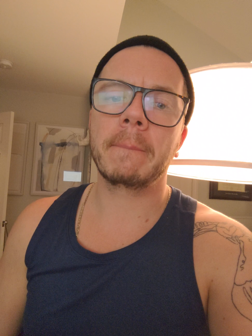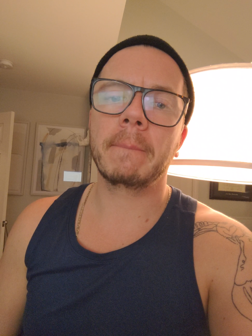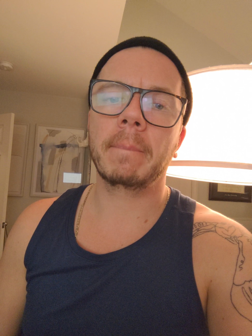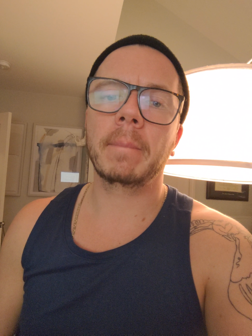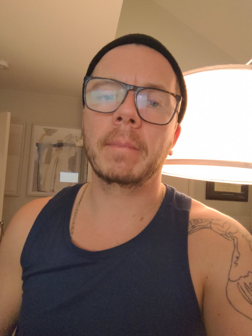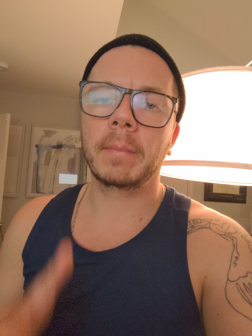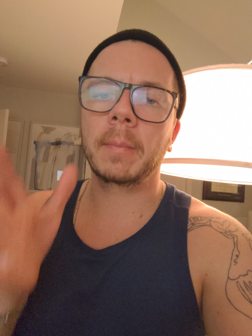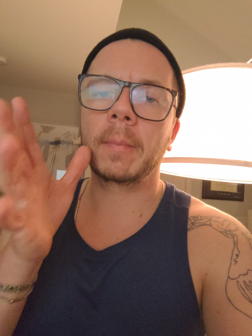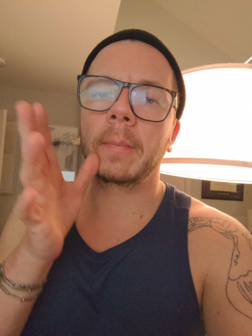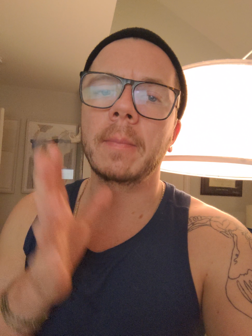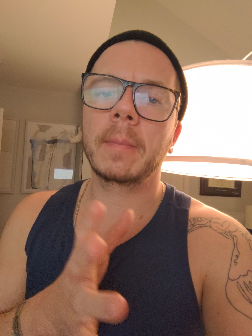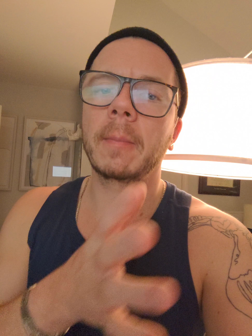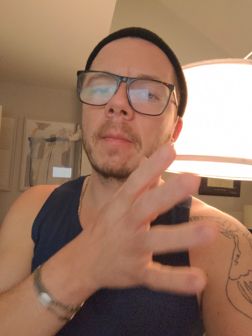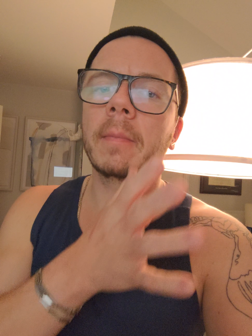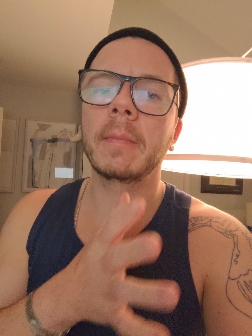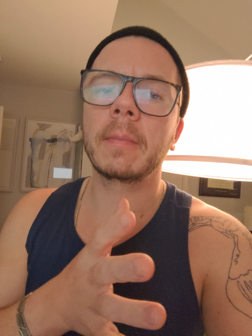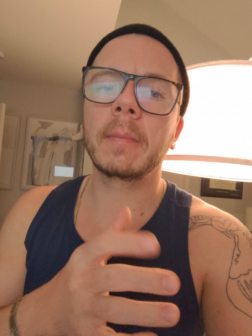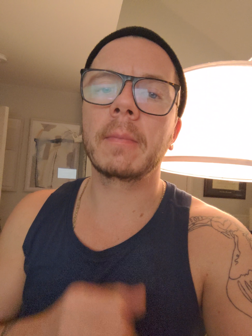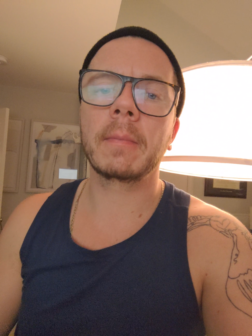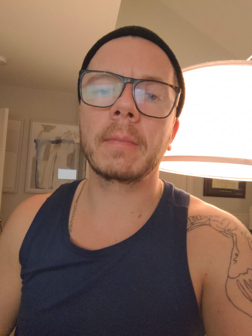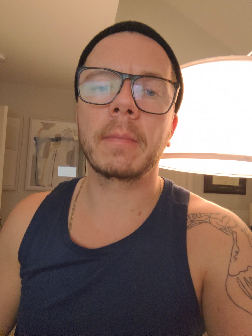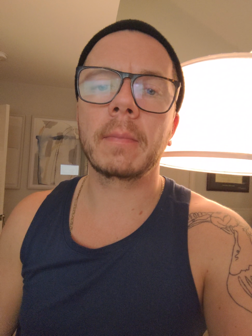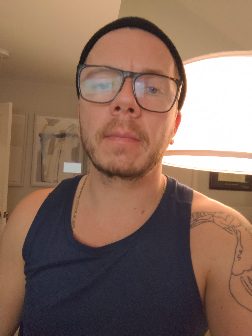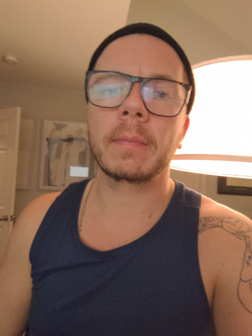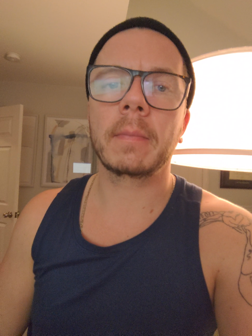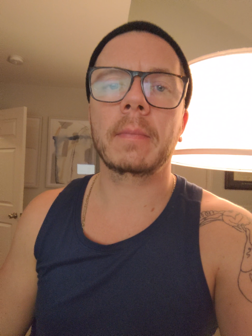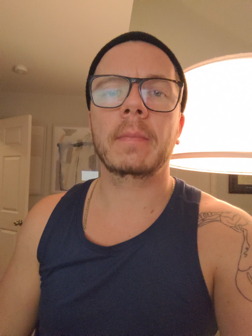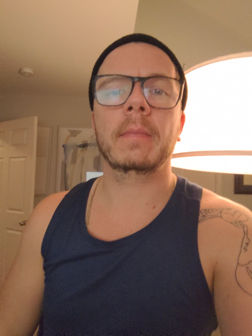farm